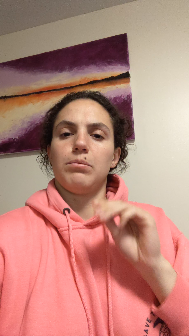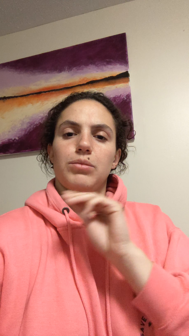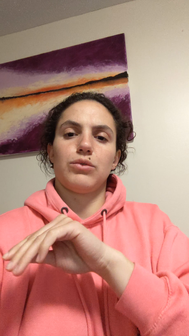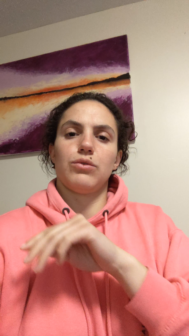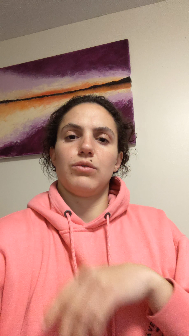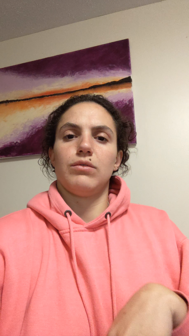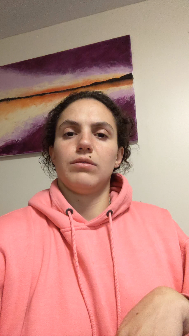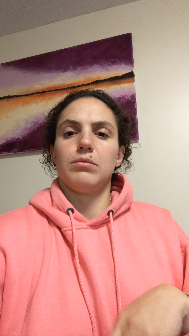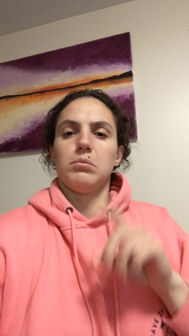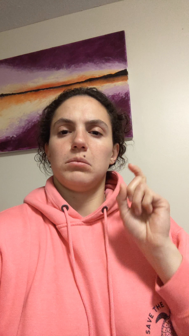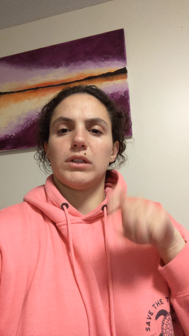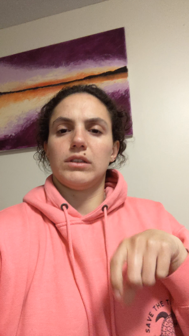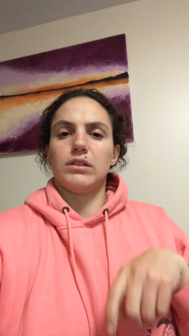must